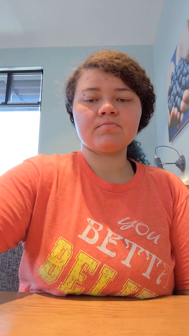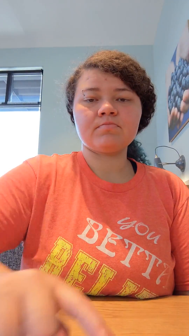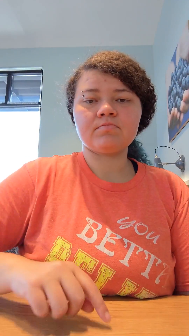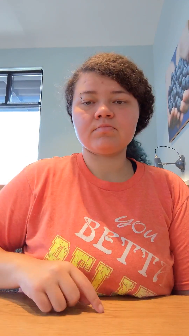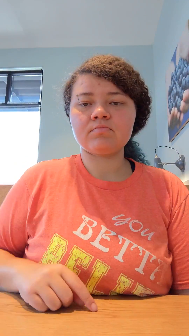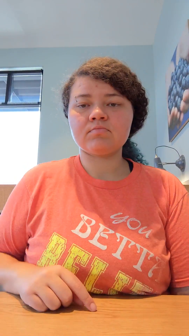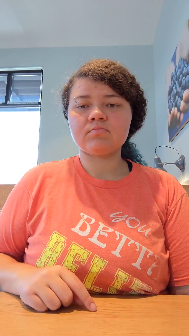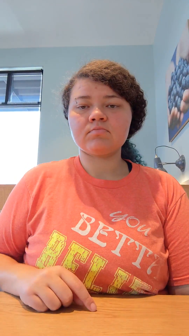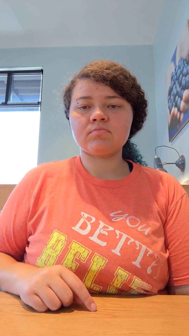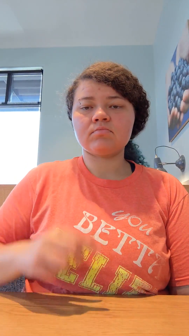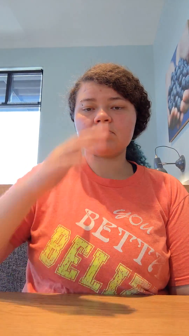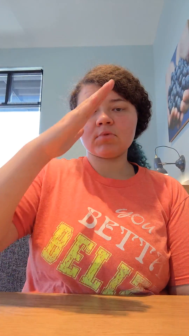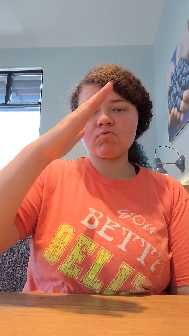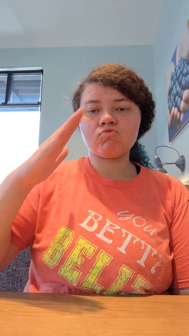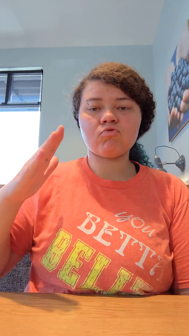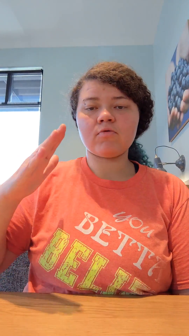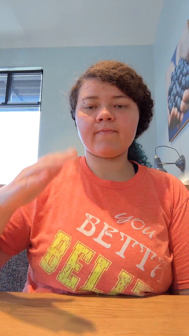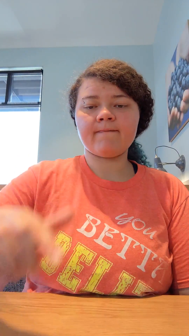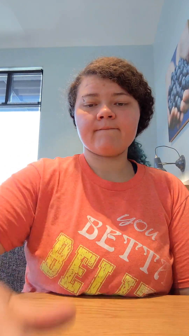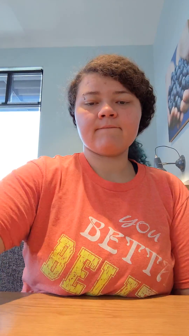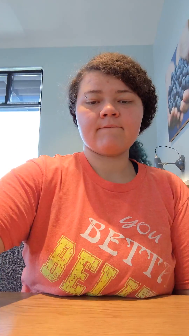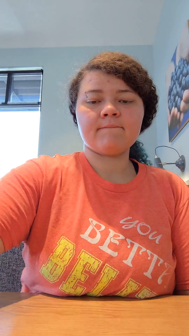roof